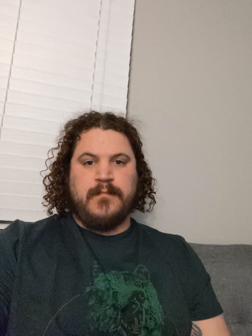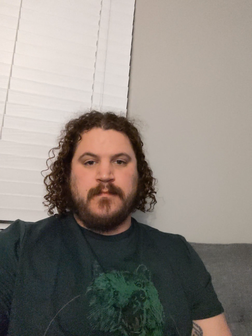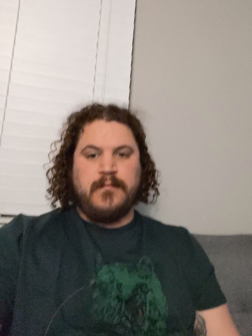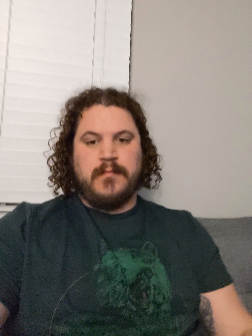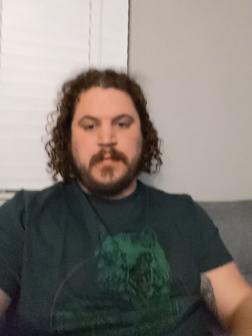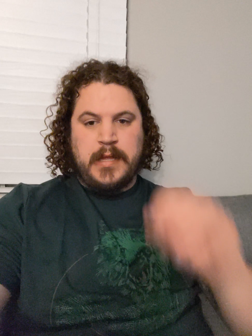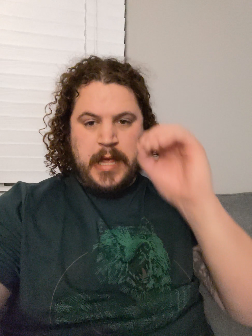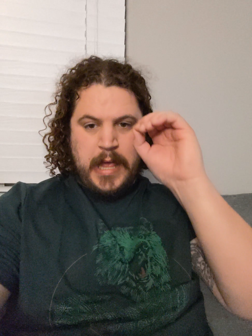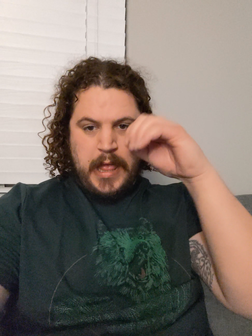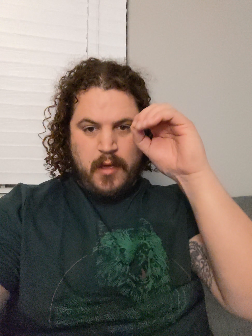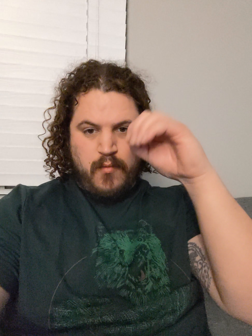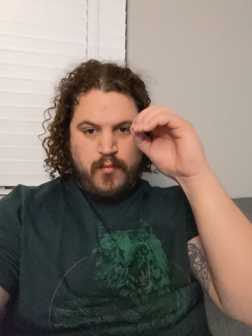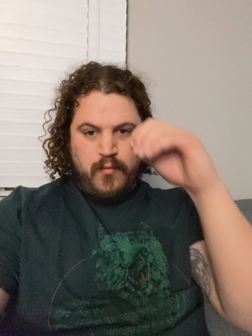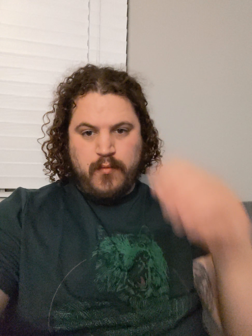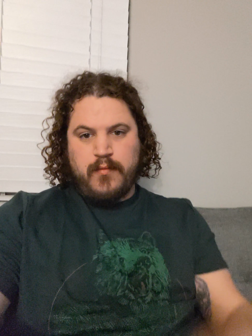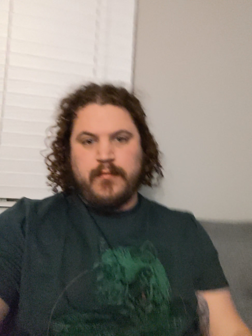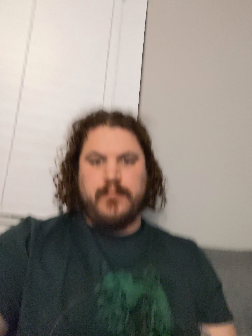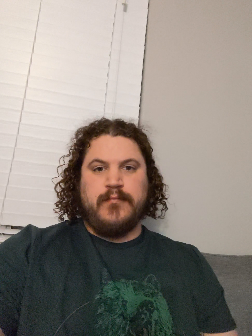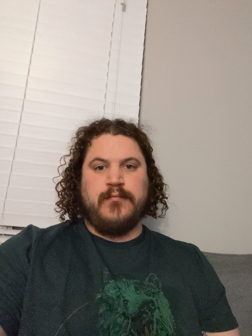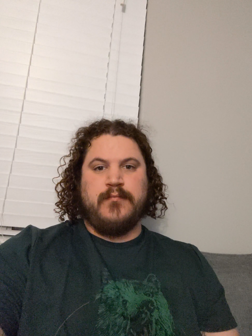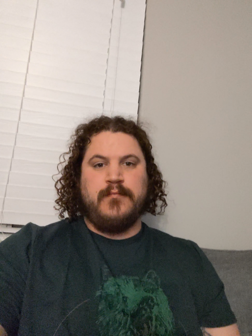owl